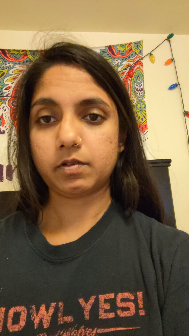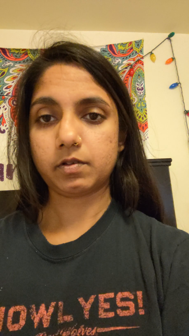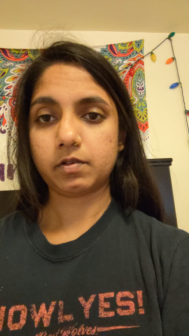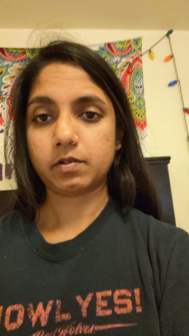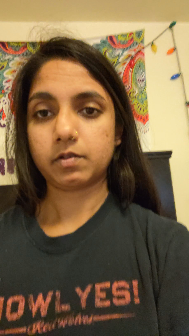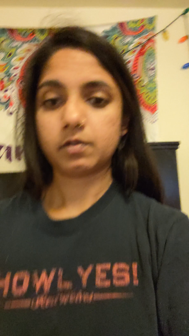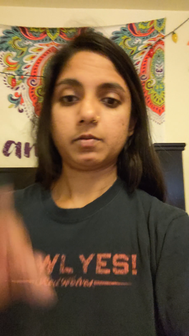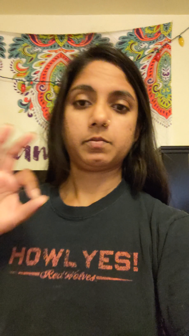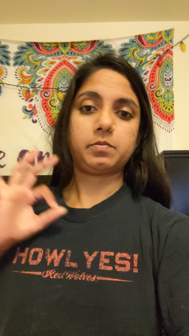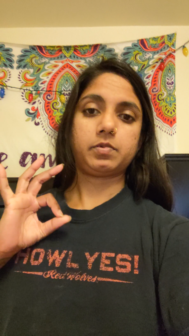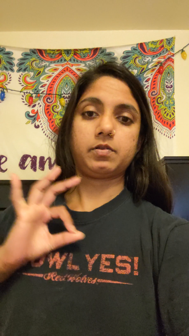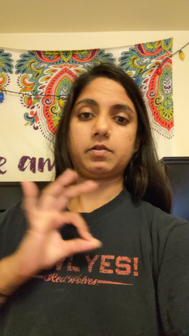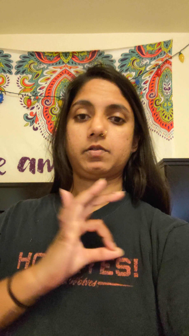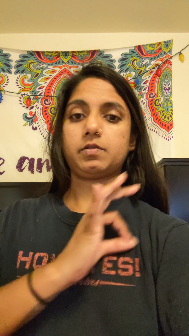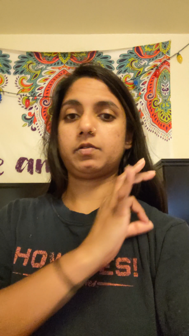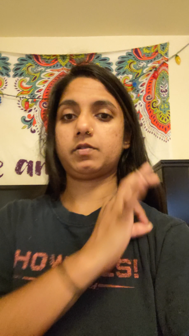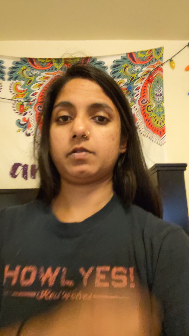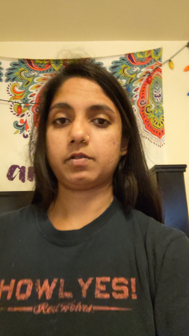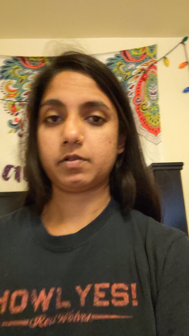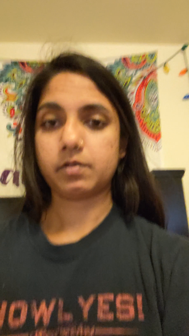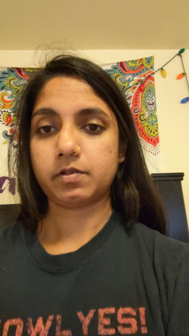beads